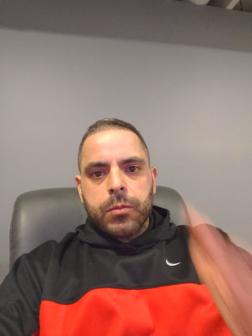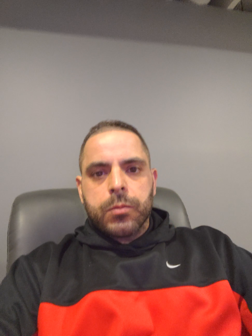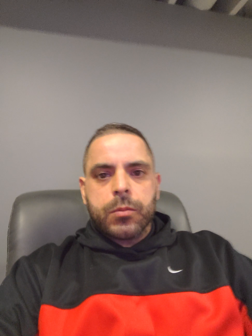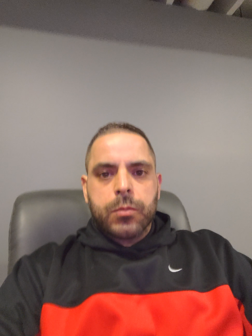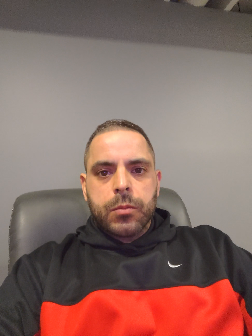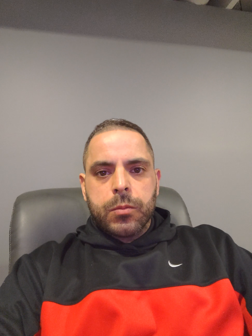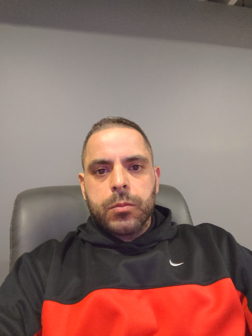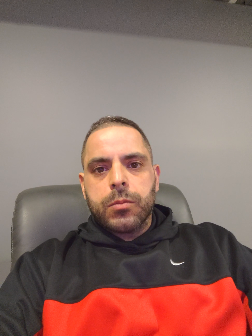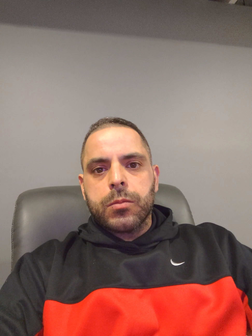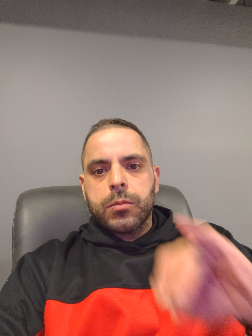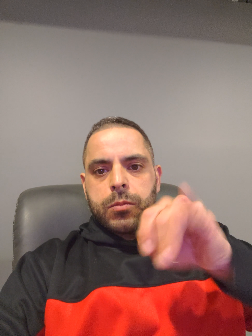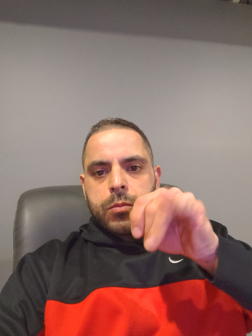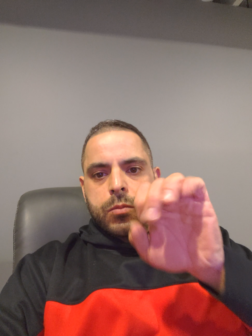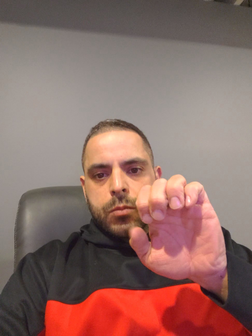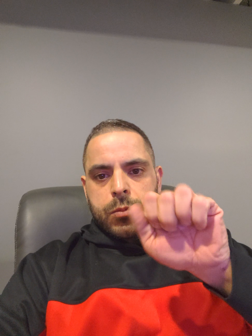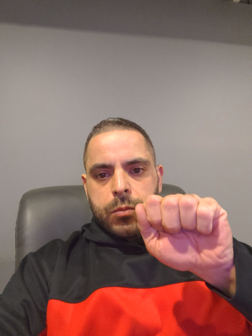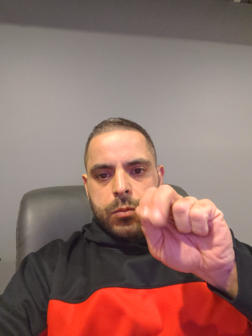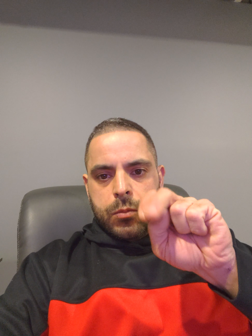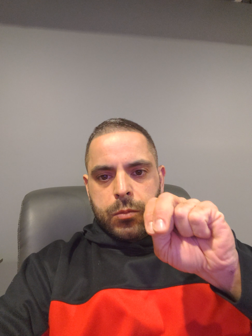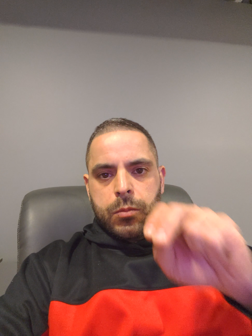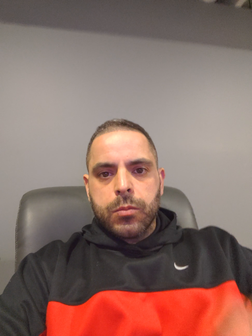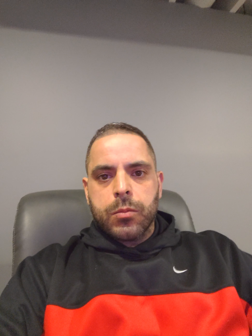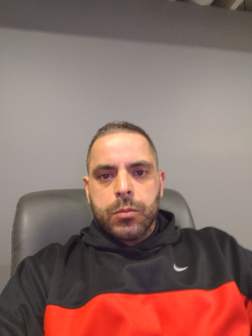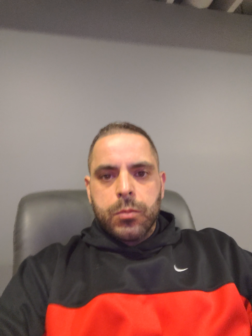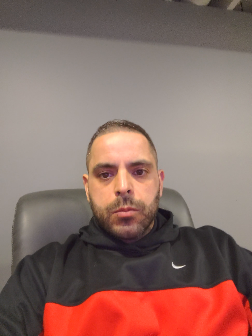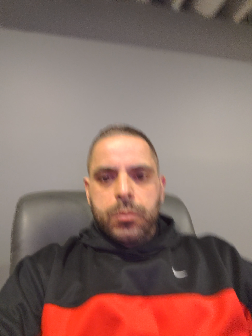jeans